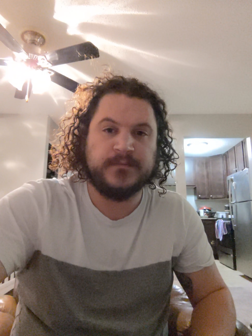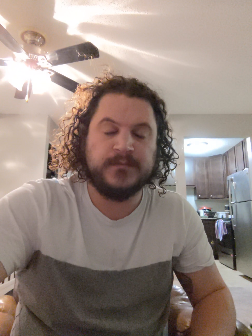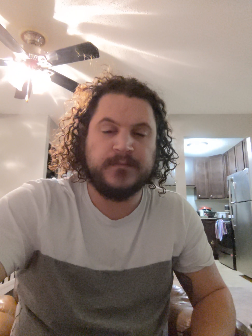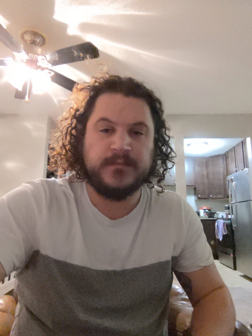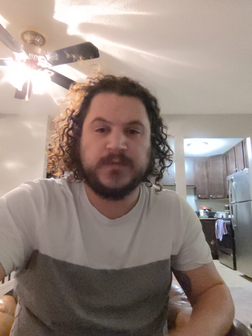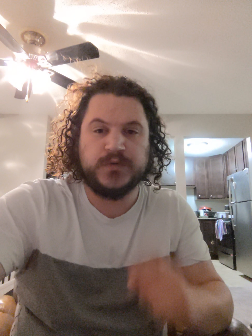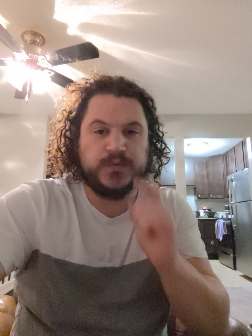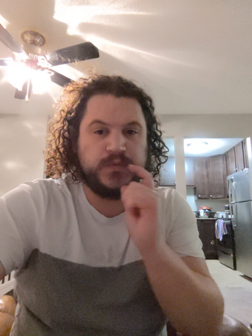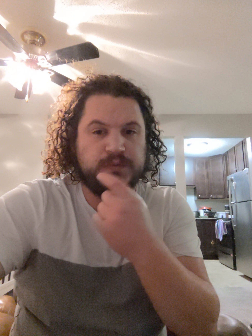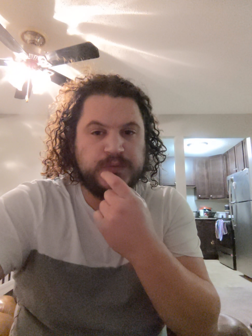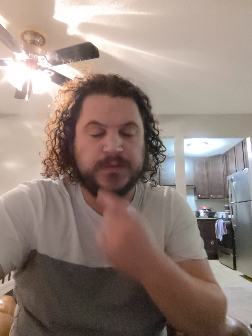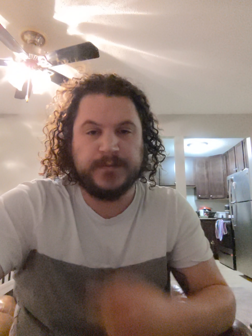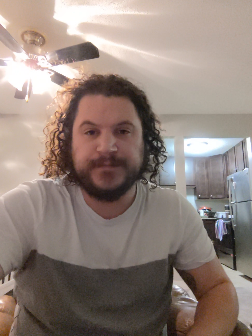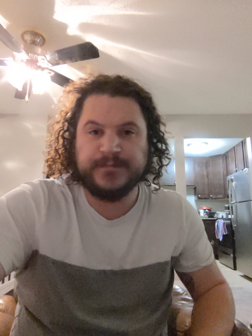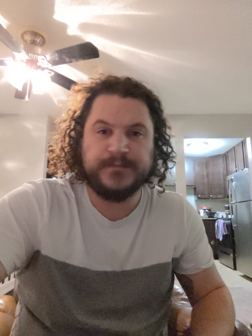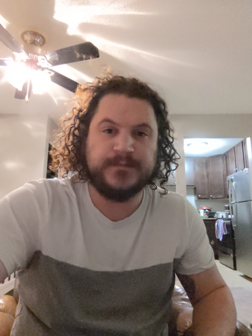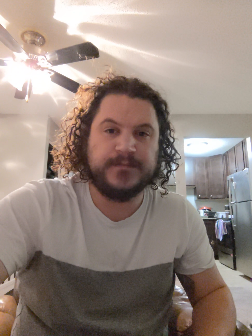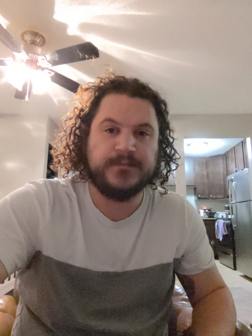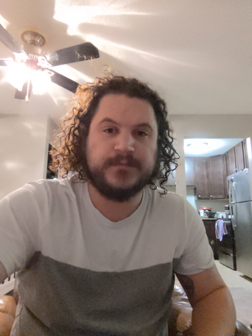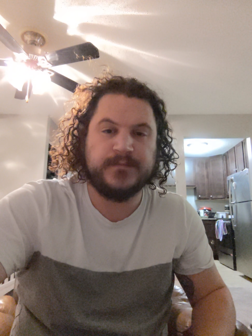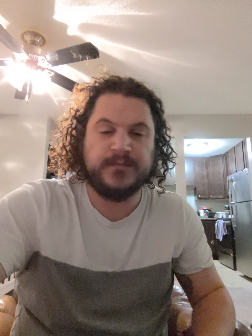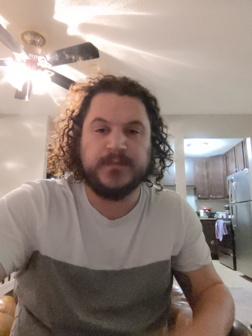tooth